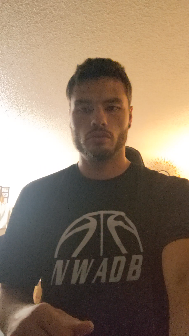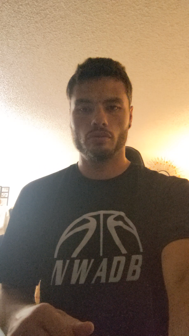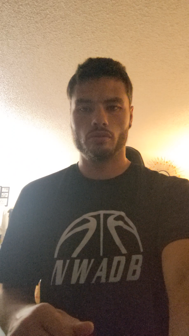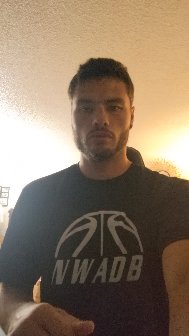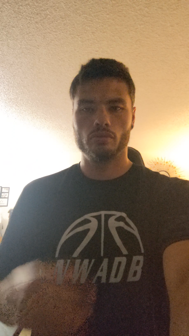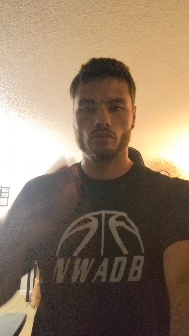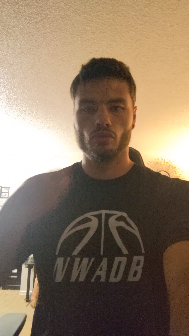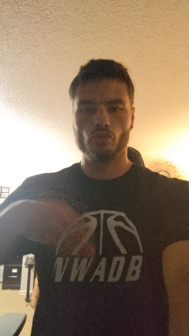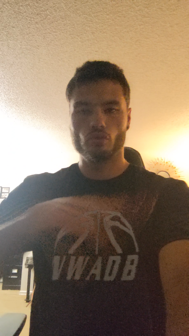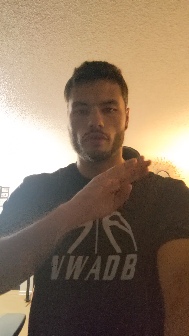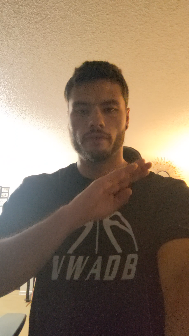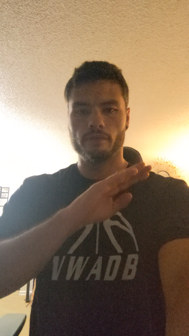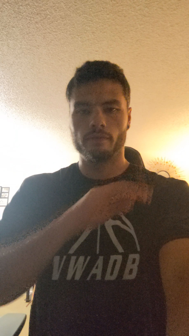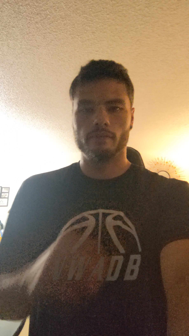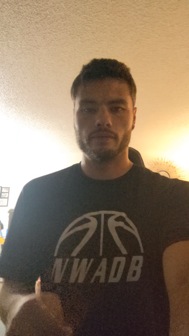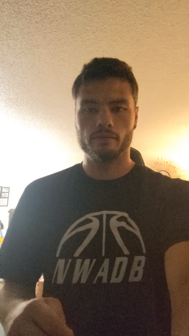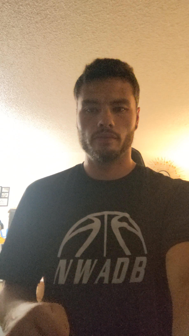scarf